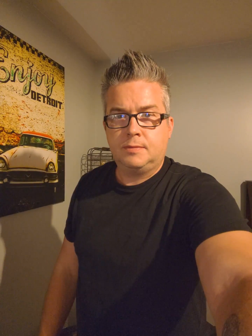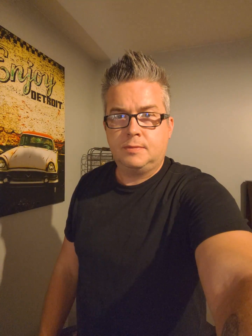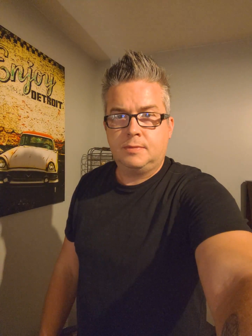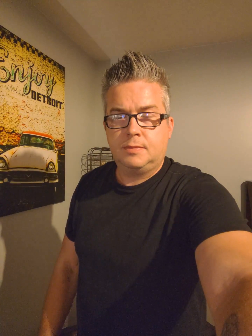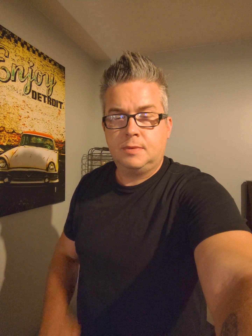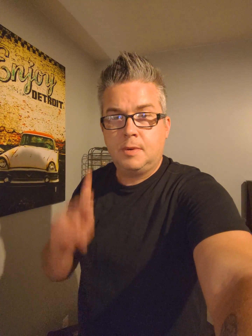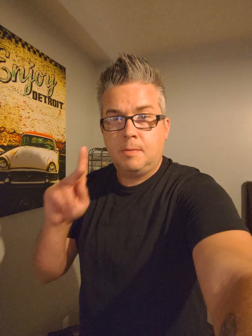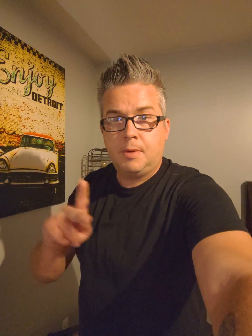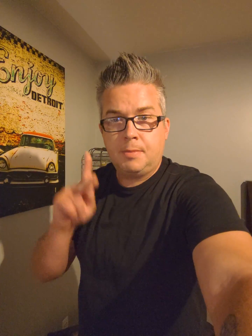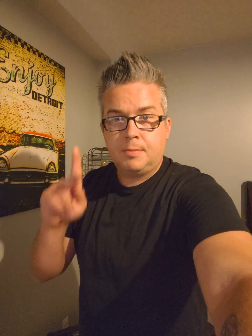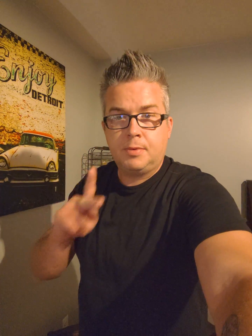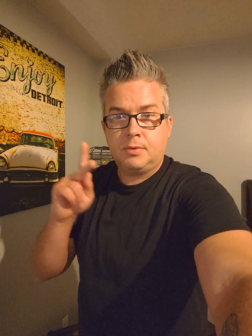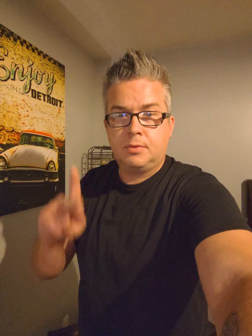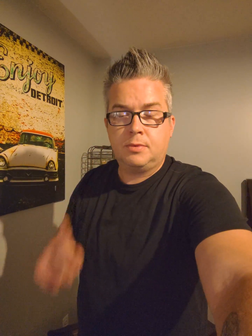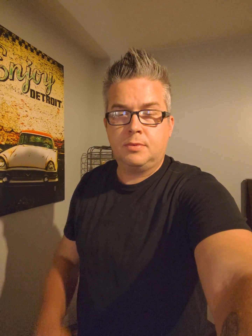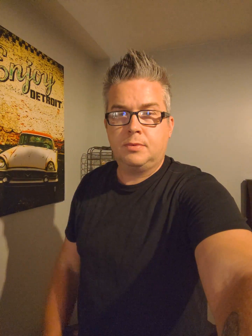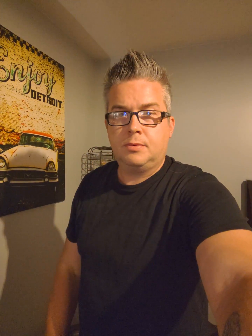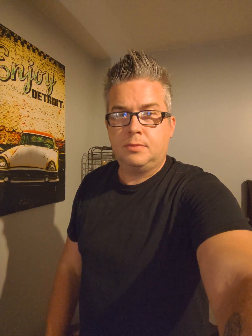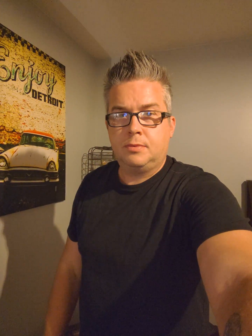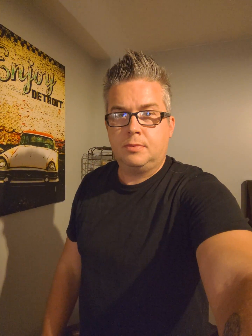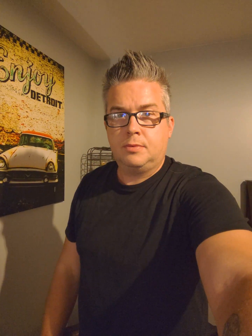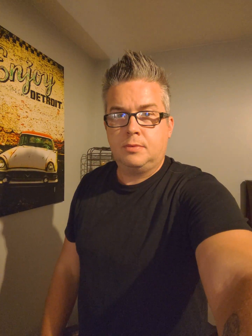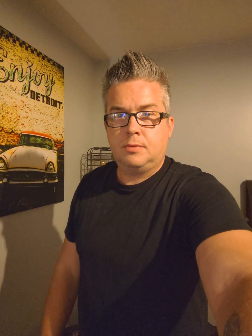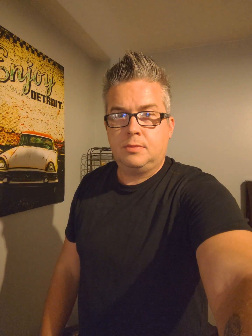people